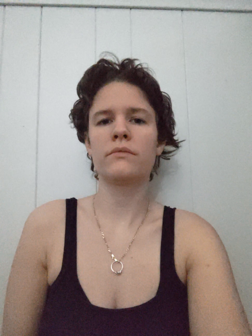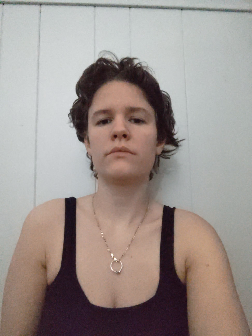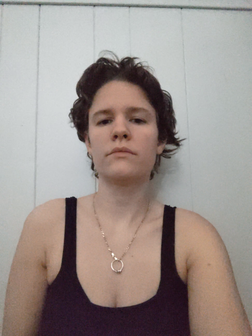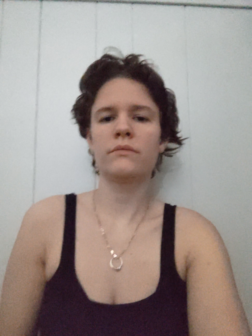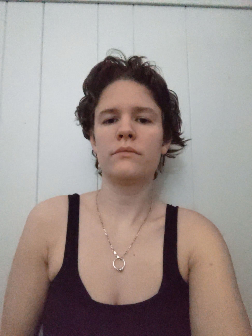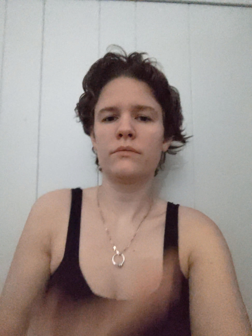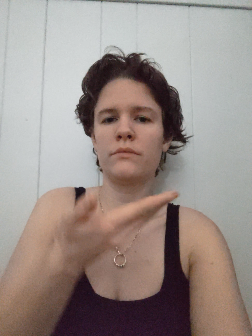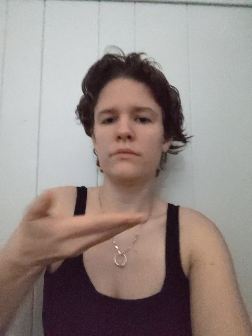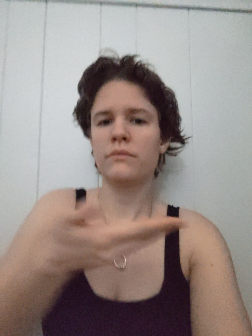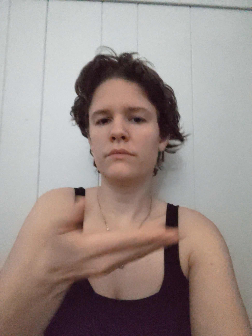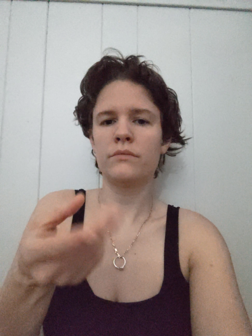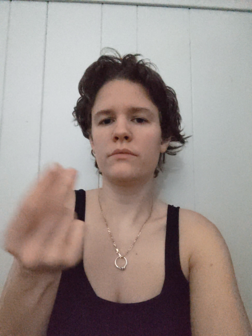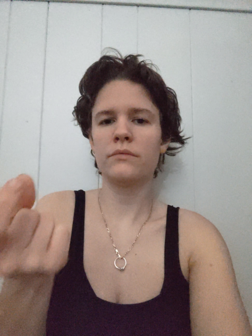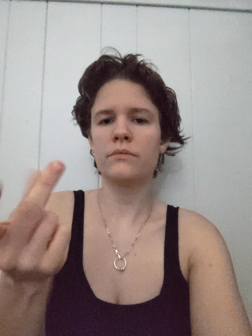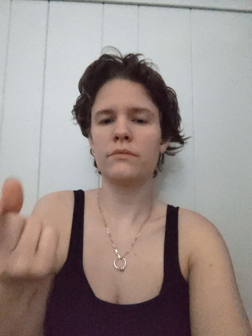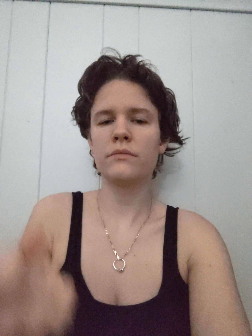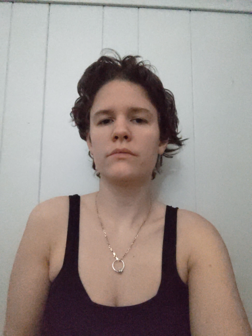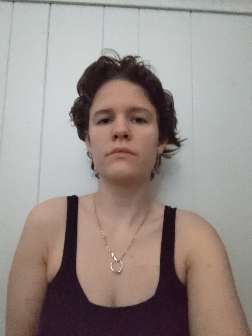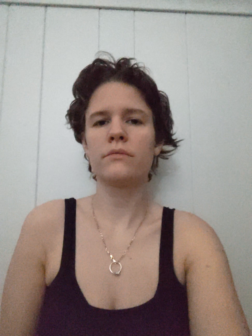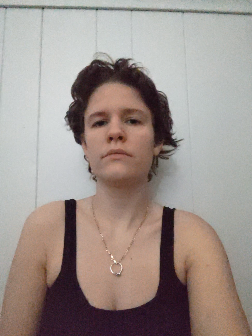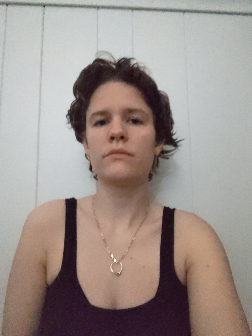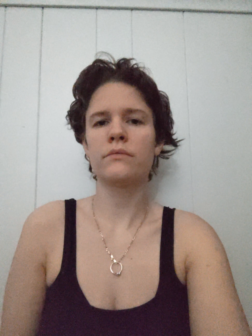puppy